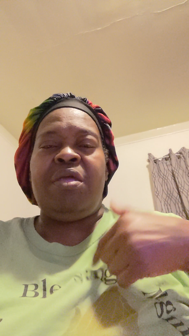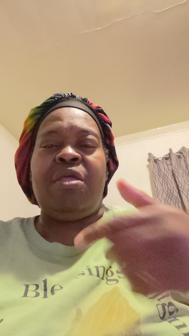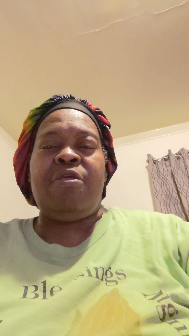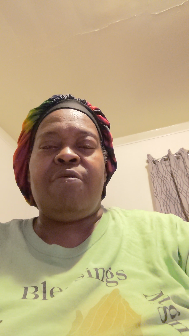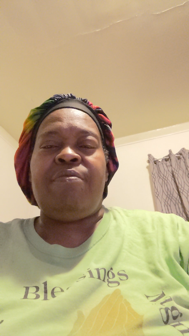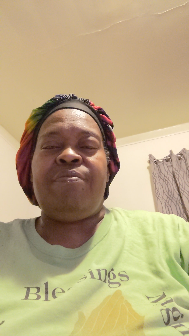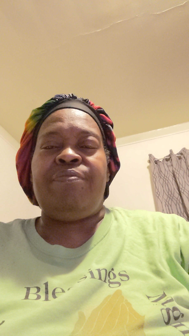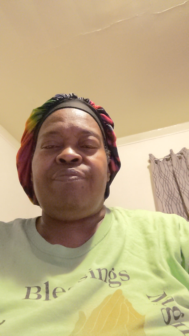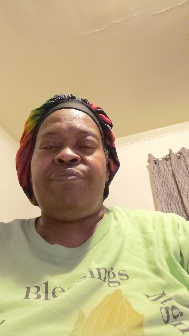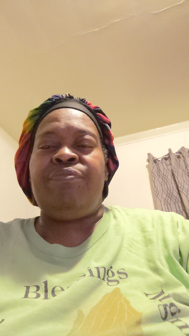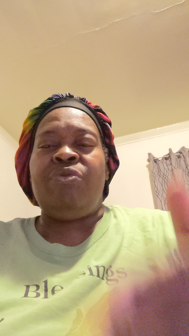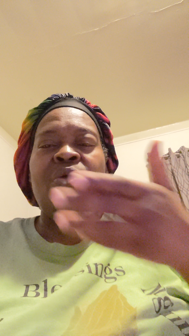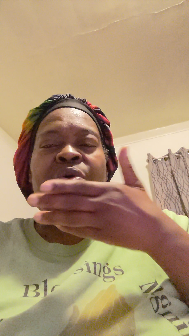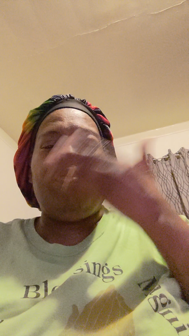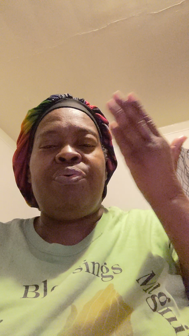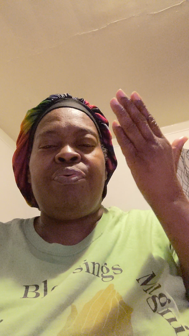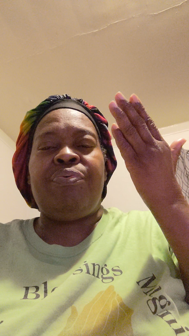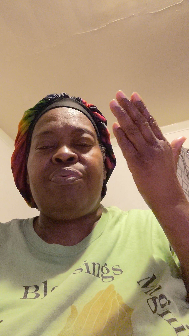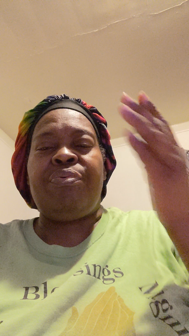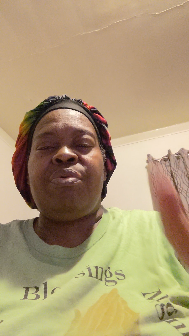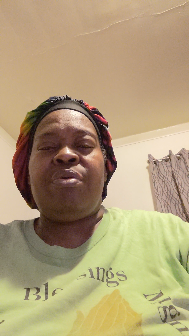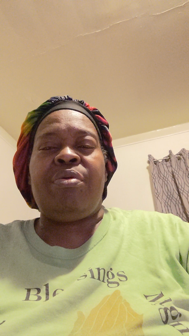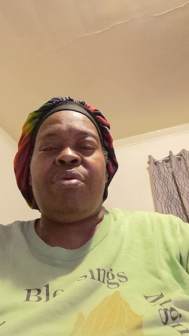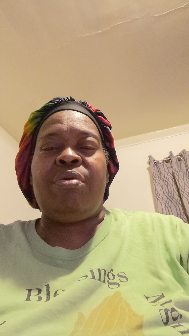all gone